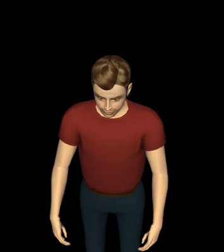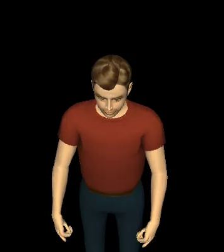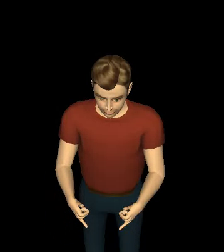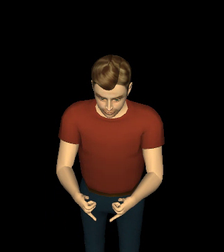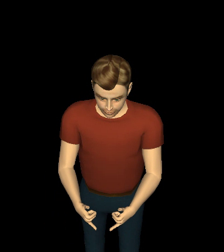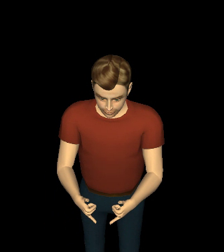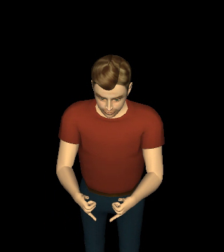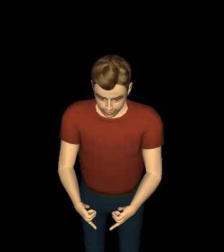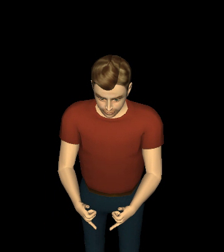هنا